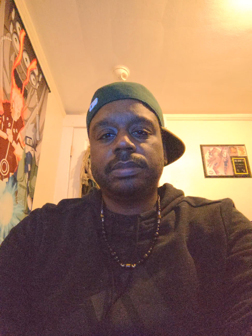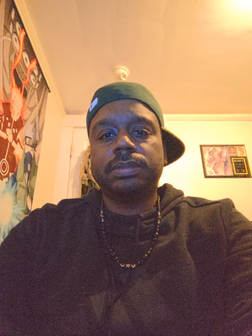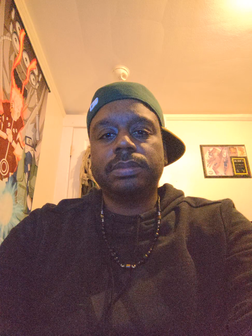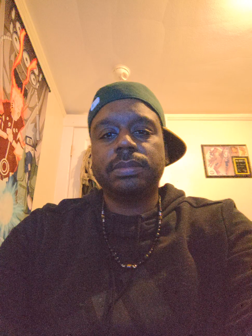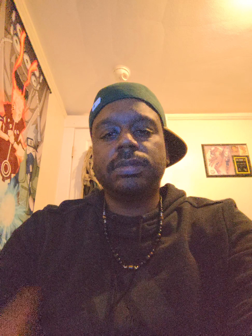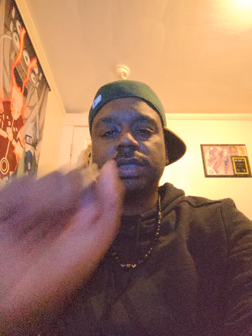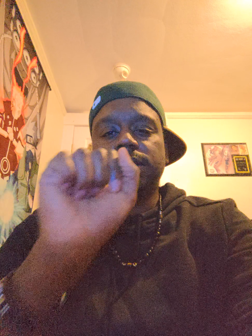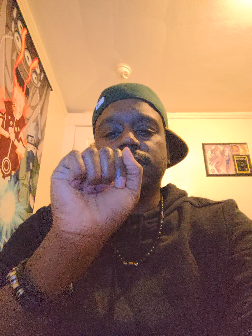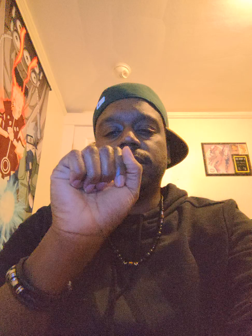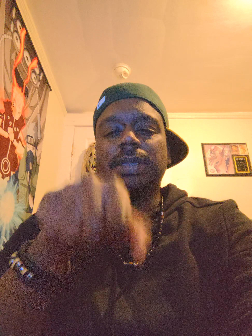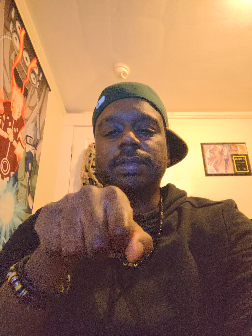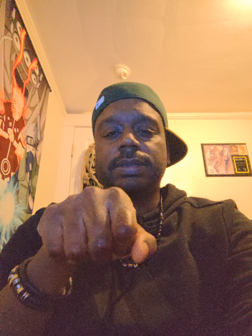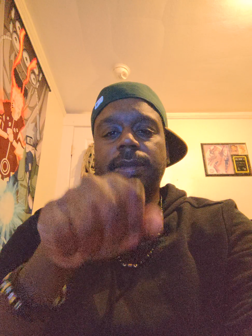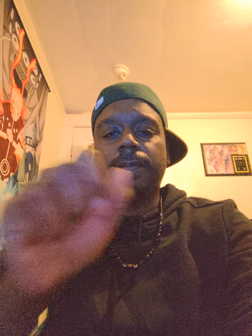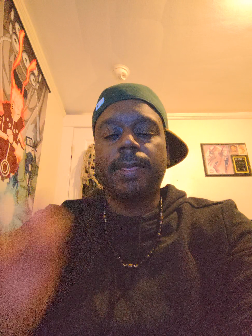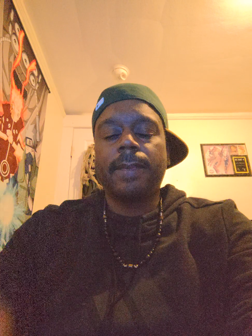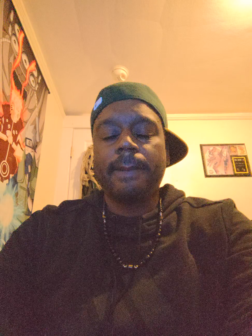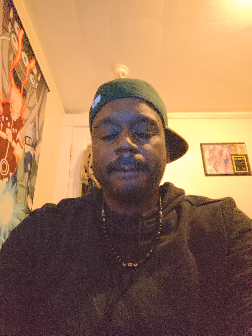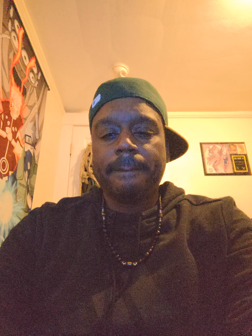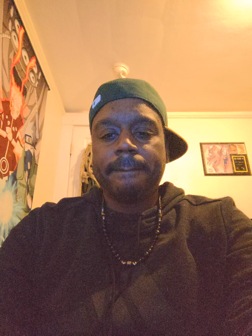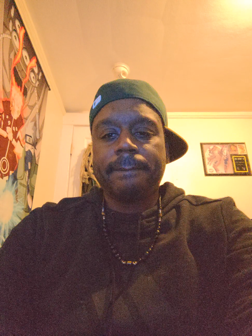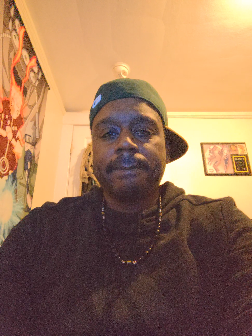yes